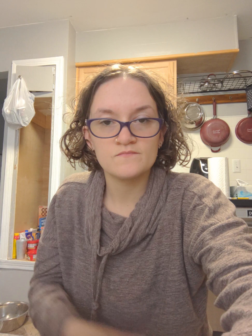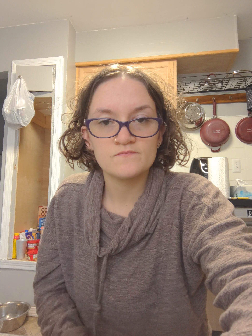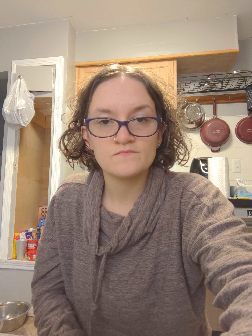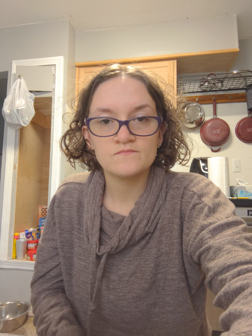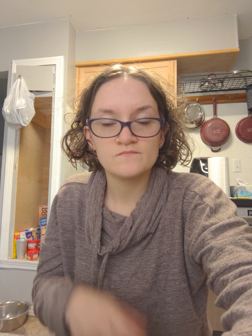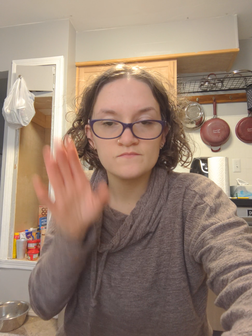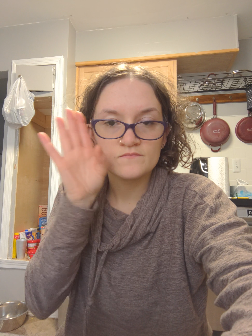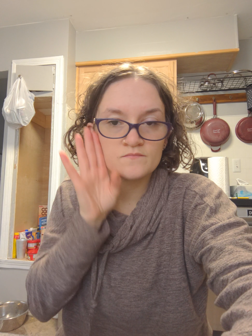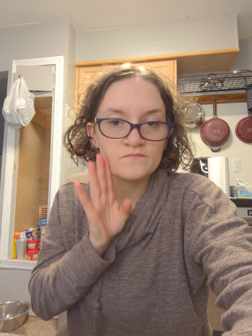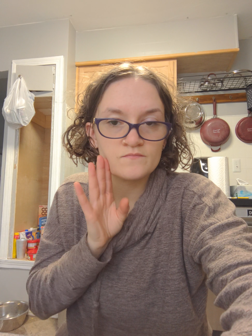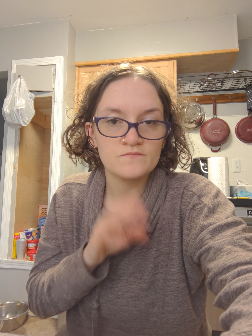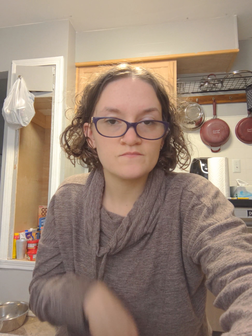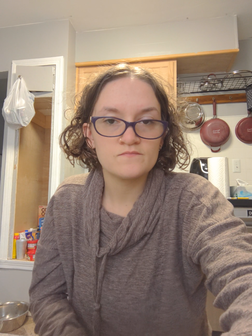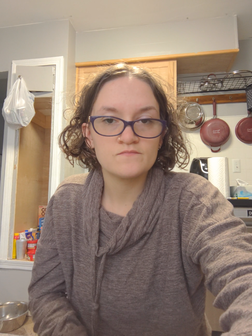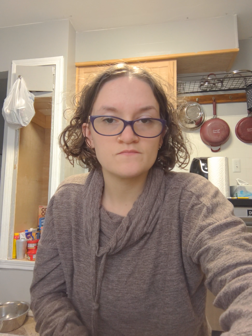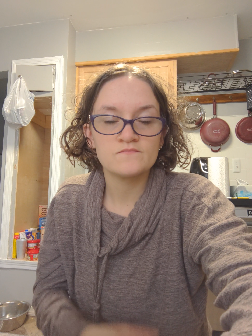brown